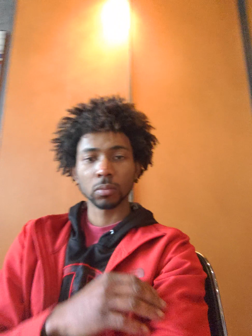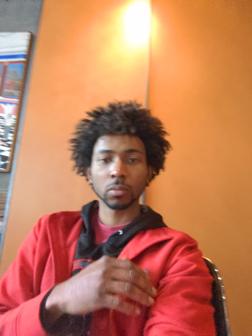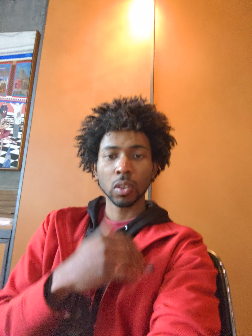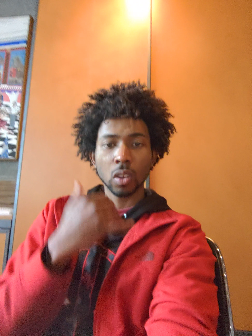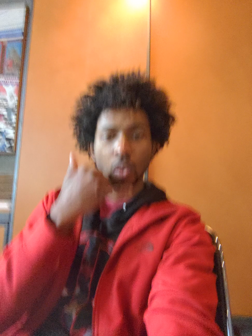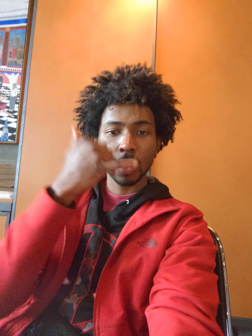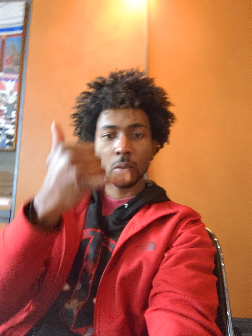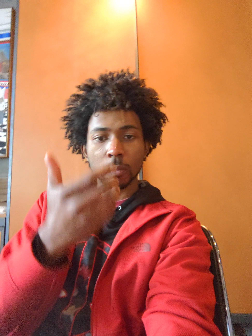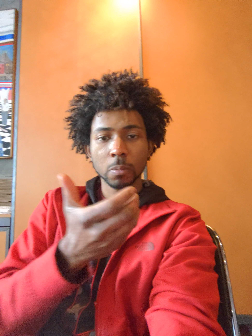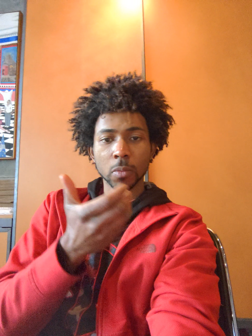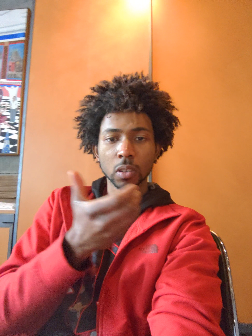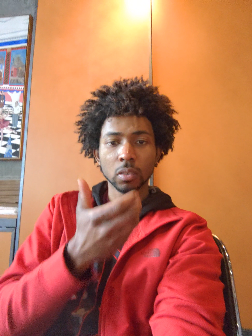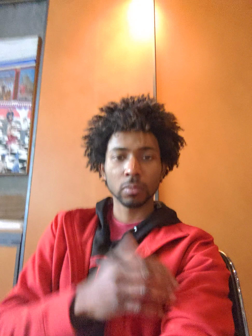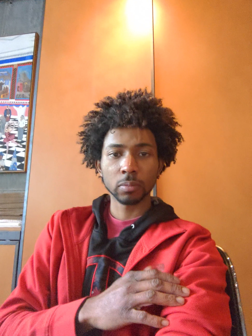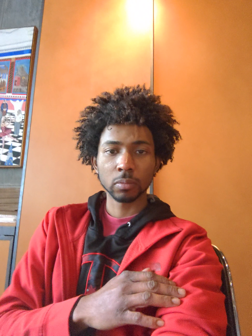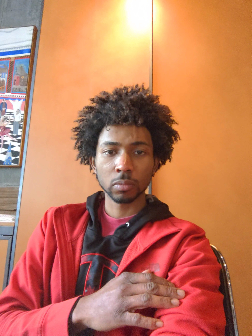call on the phone